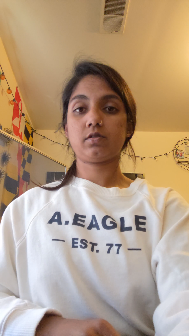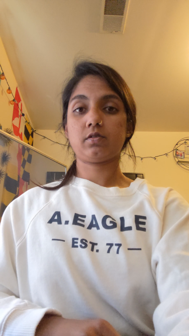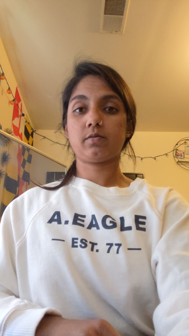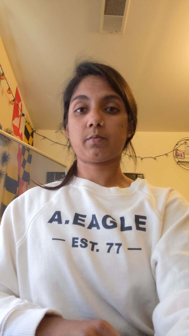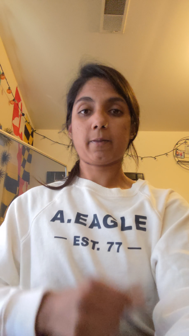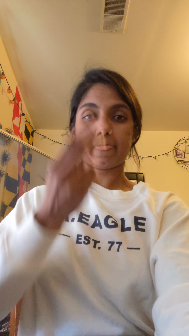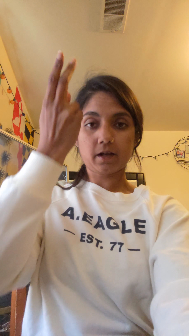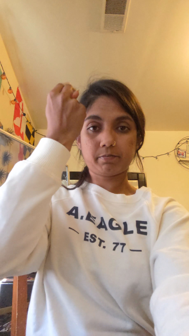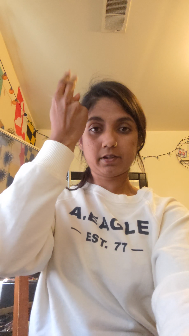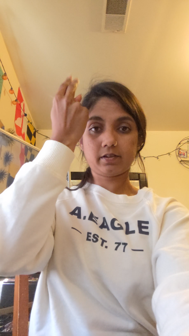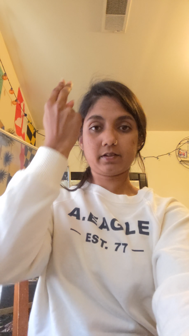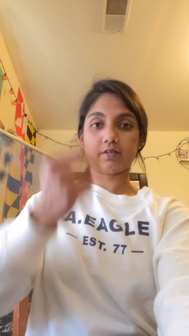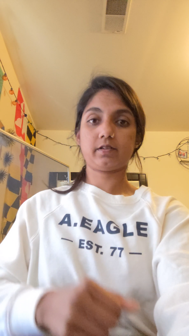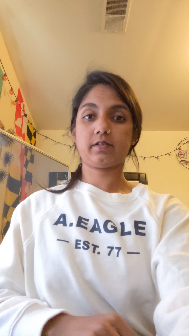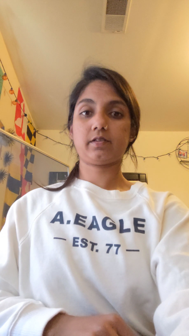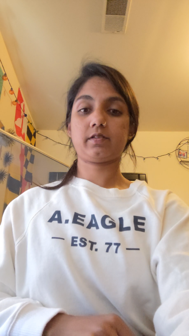bunny